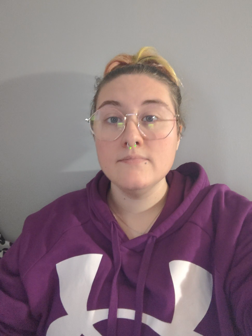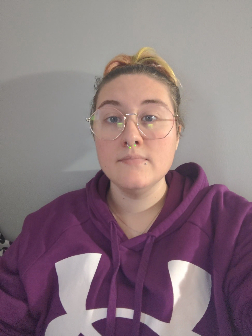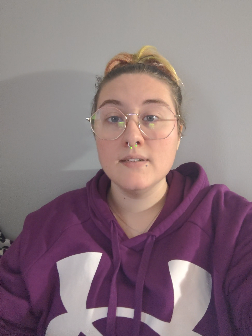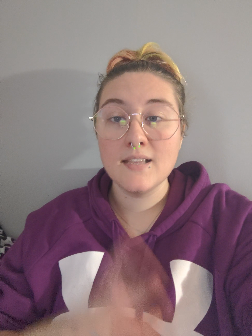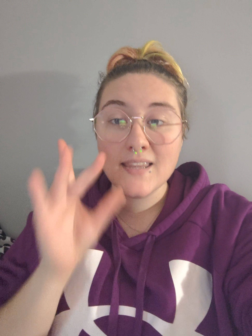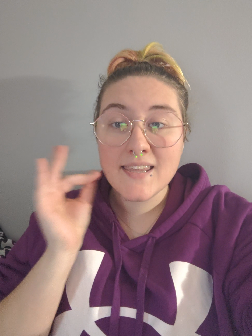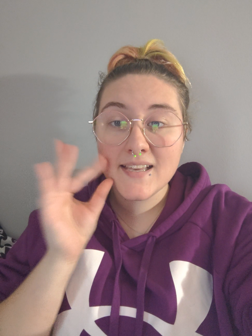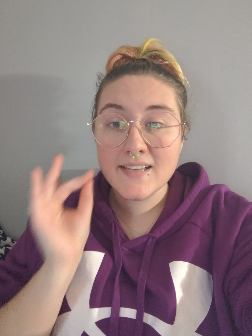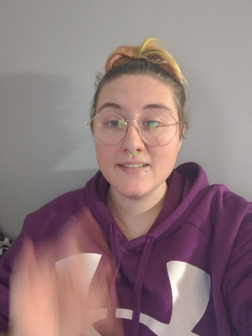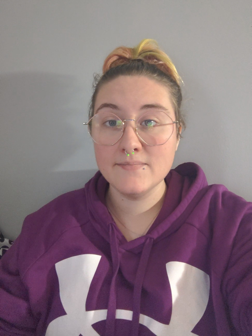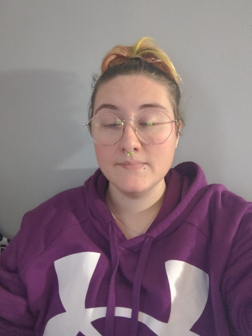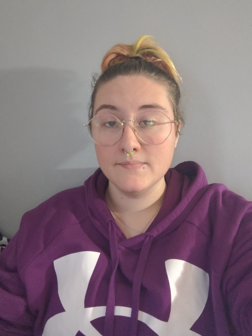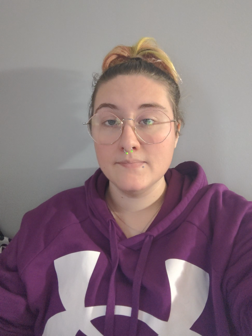kitty